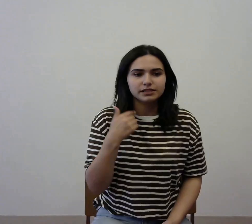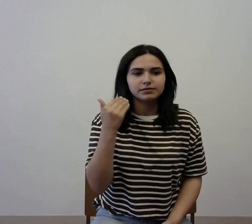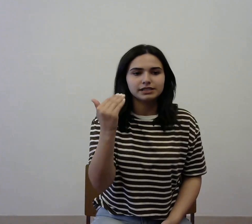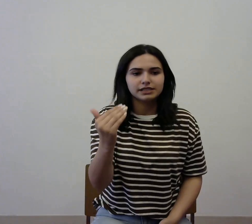siz